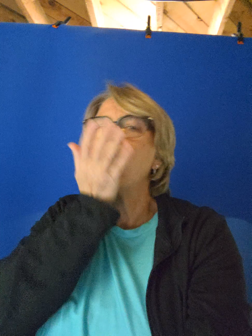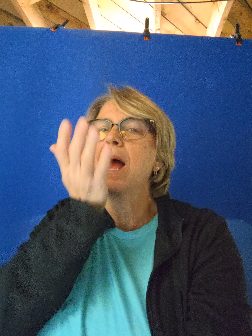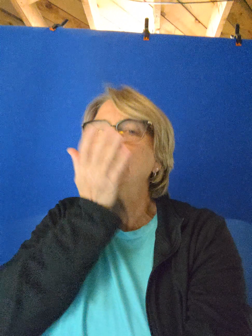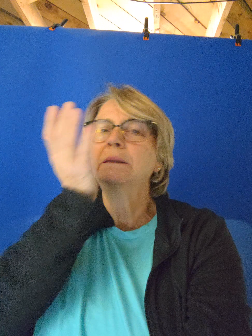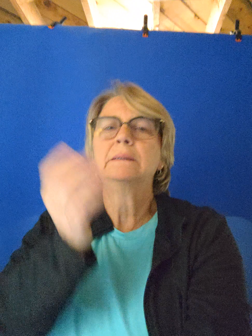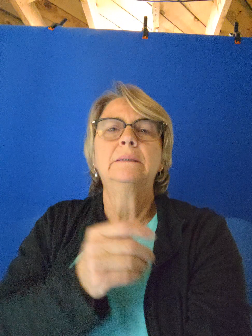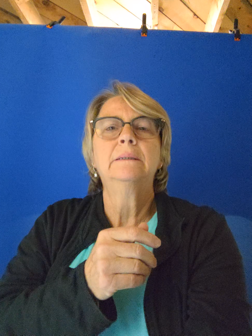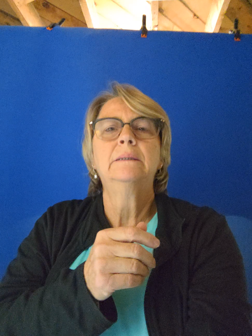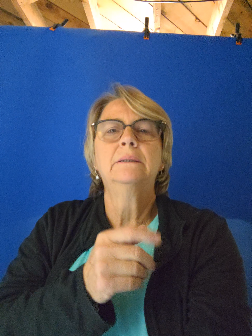grass